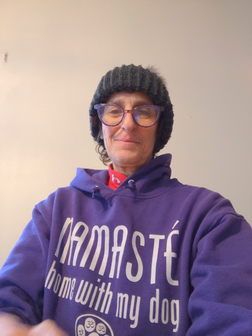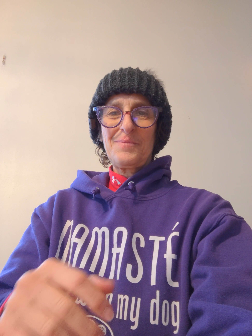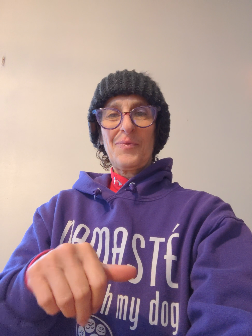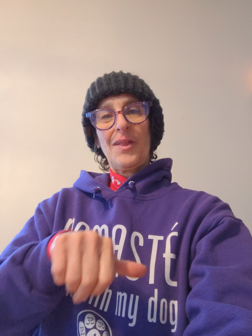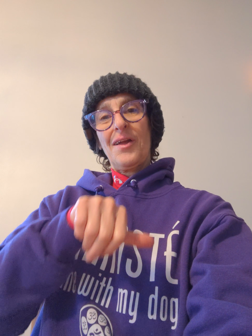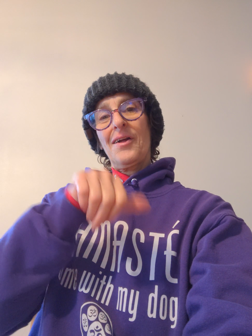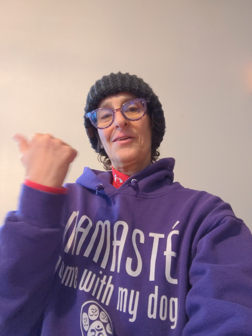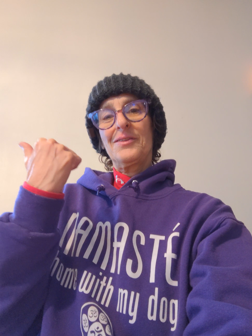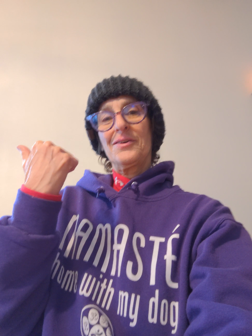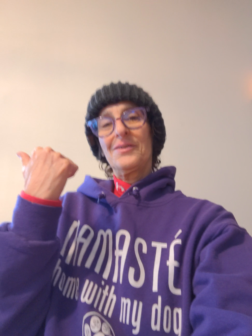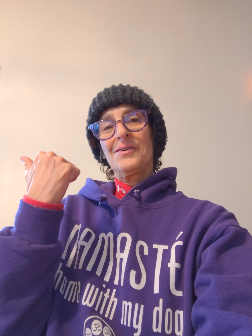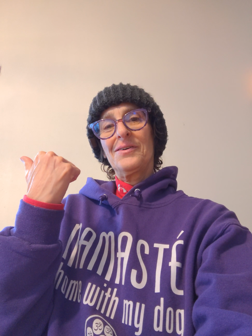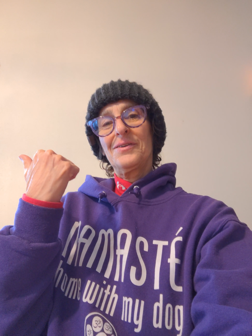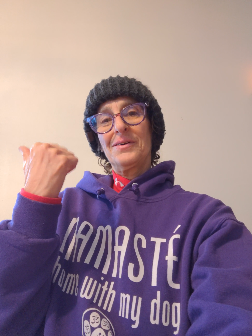another